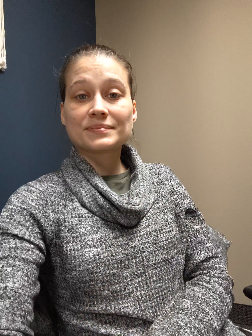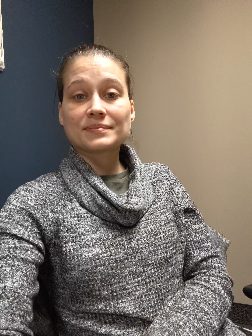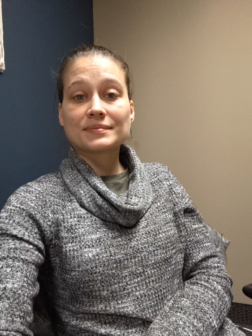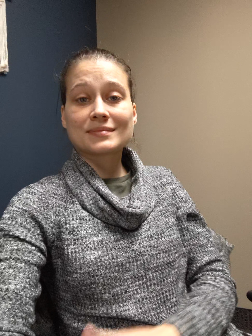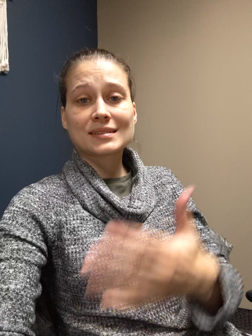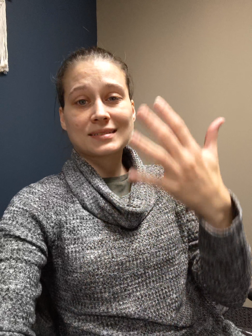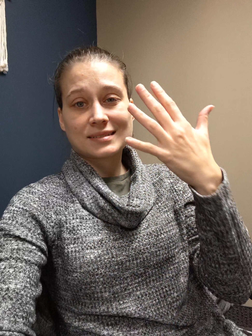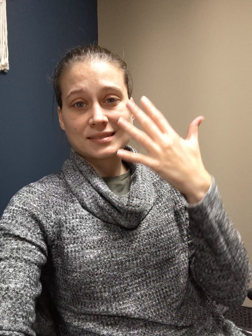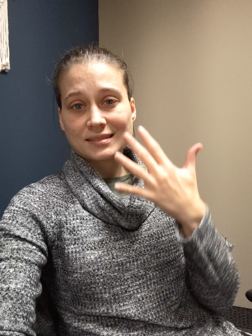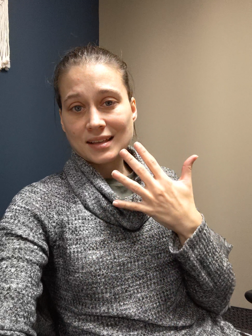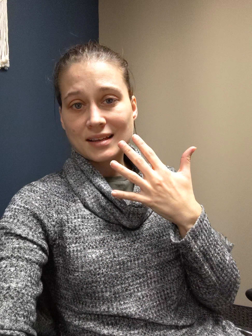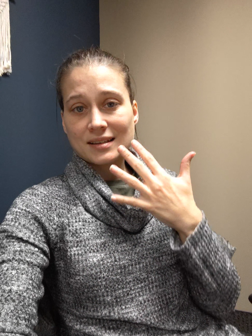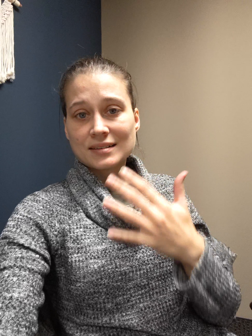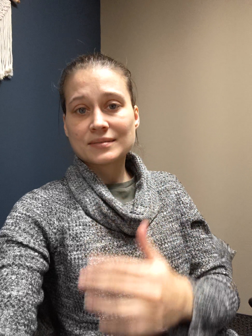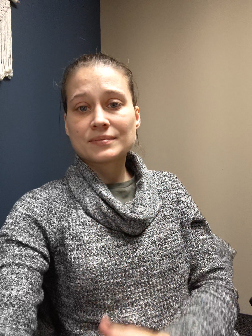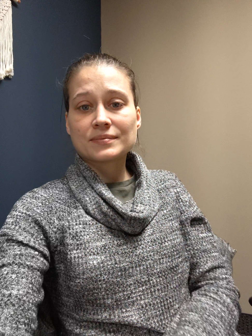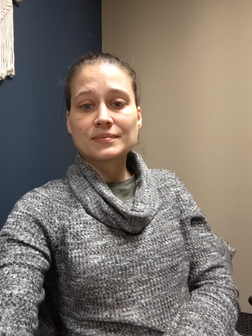sad